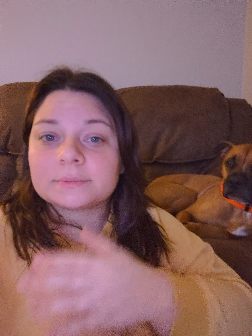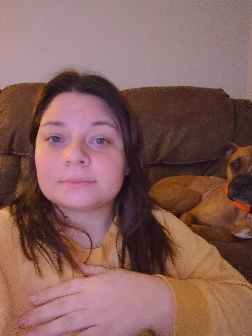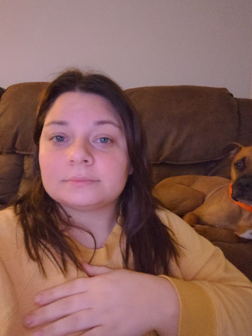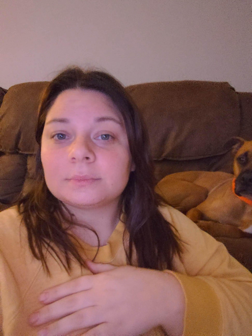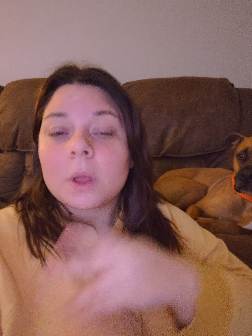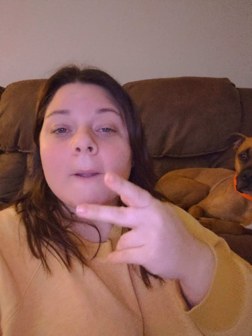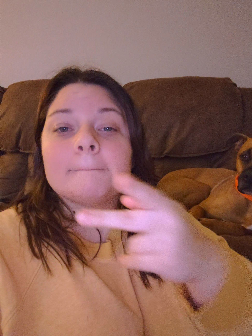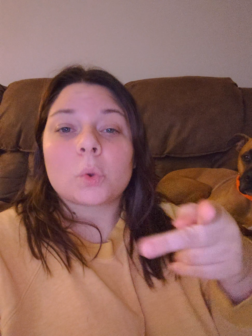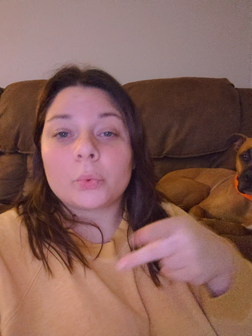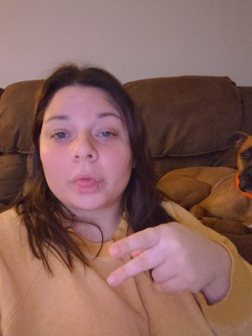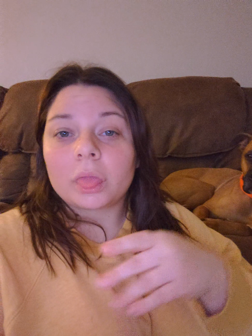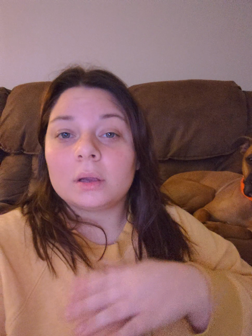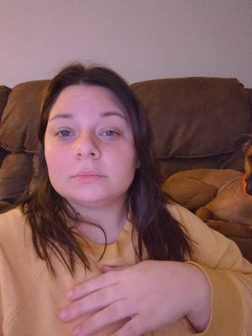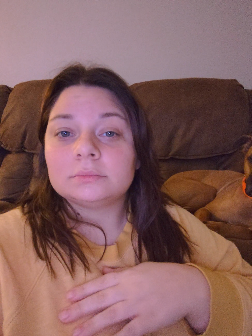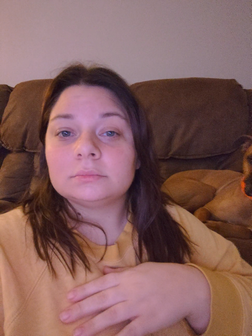pool